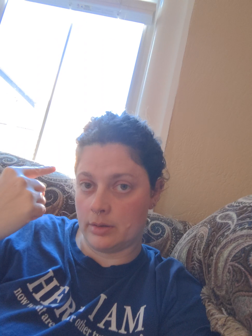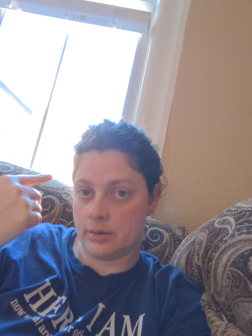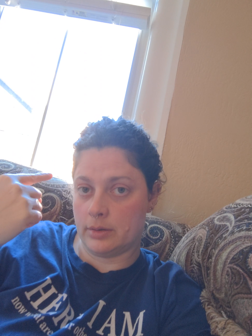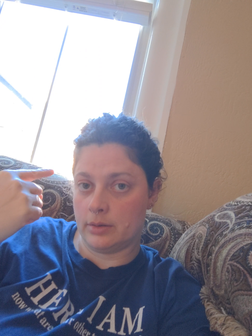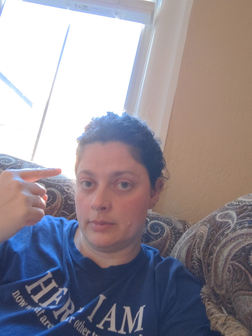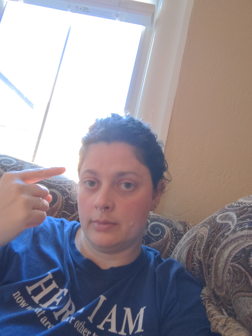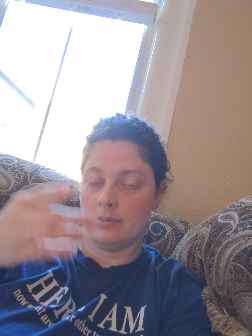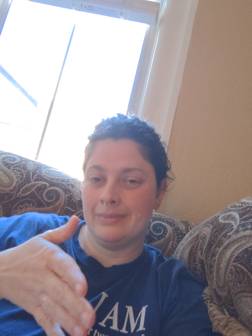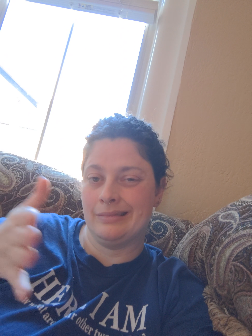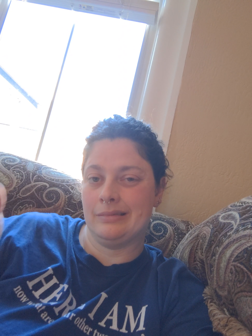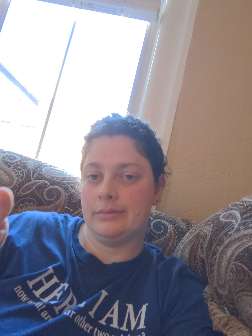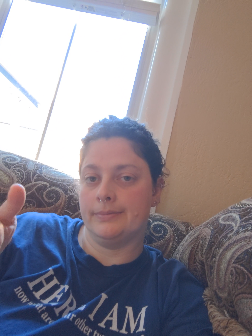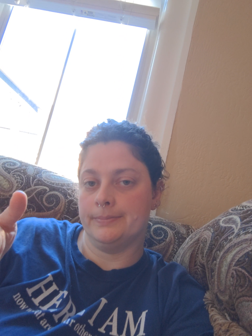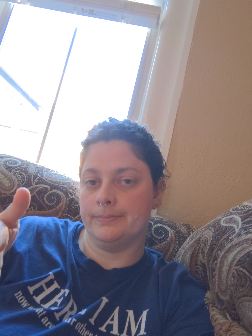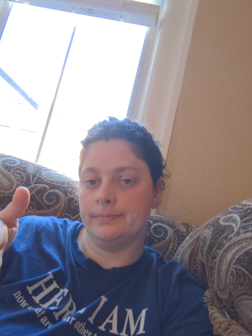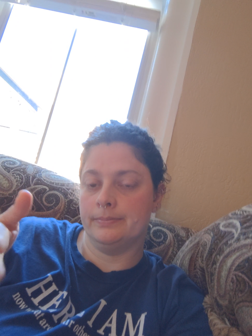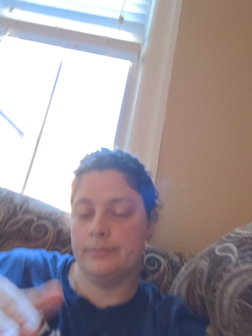beside